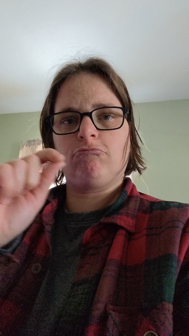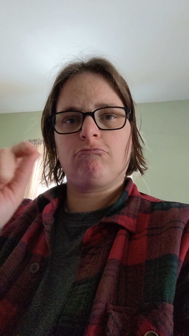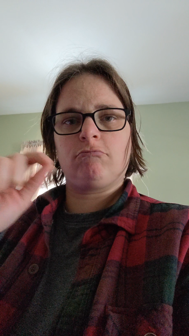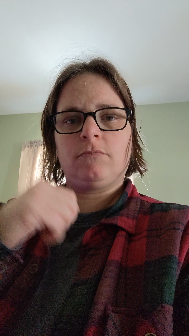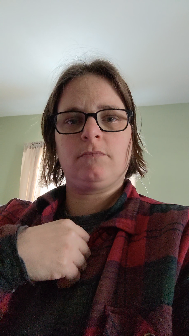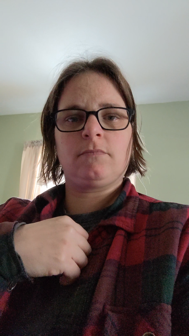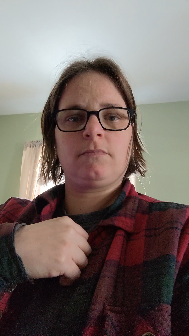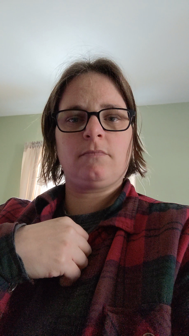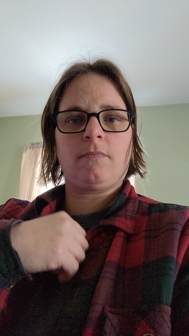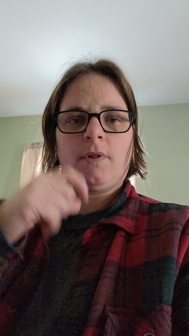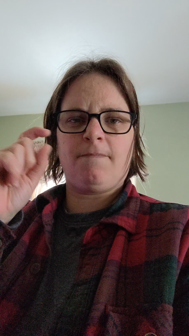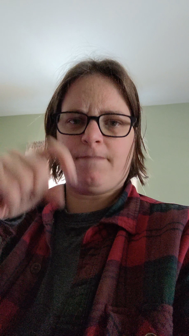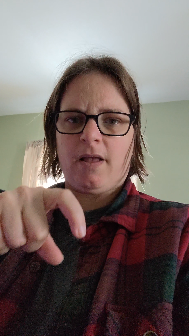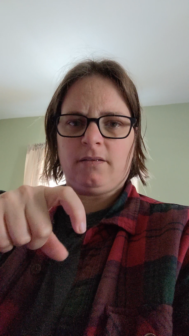must